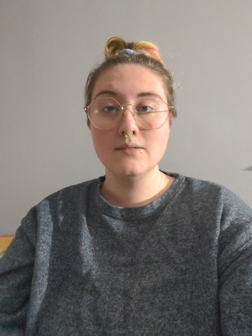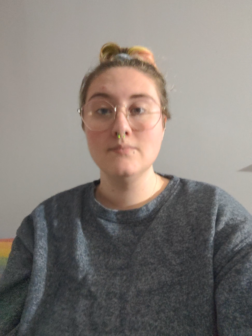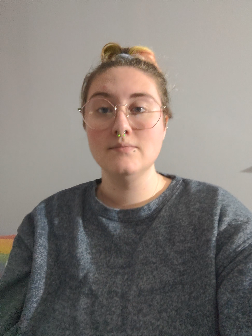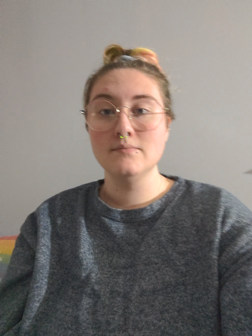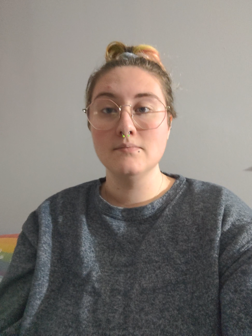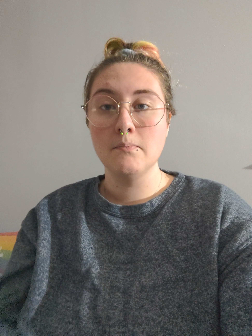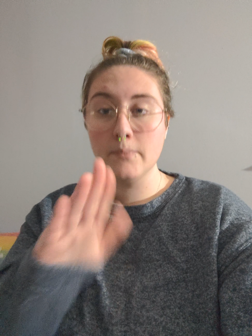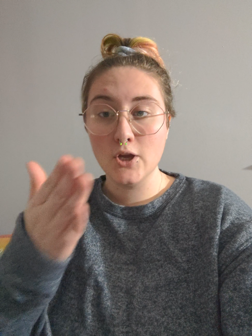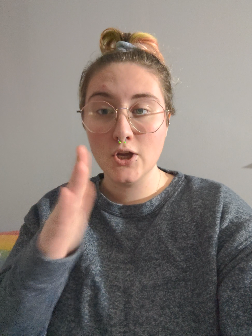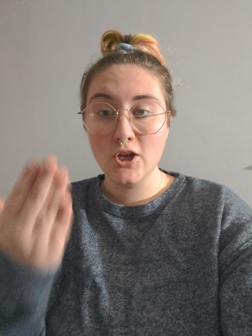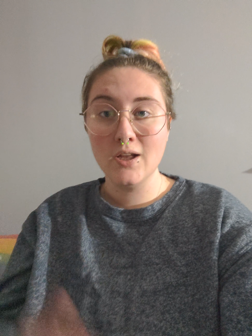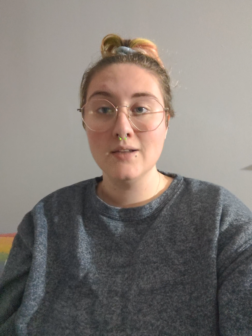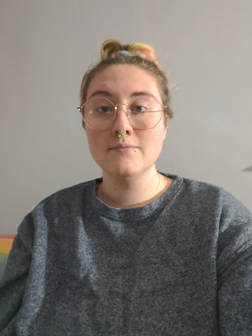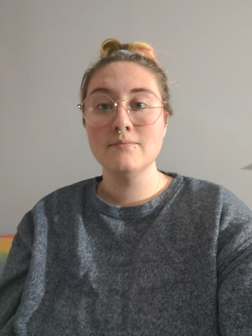book